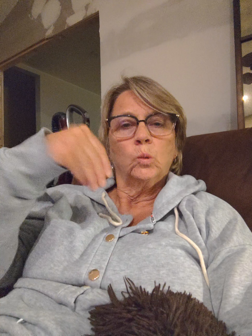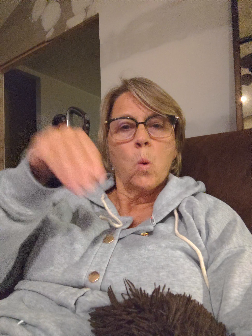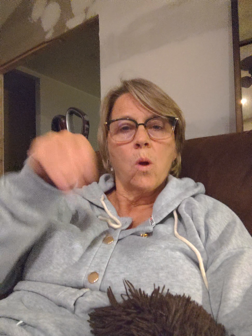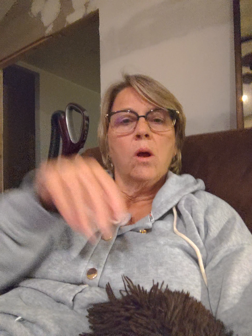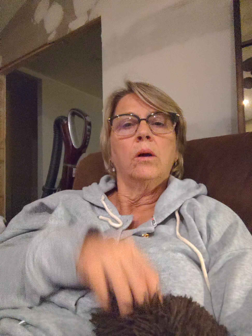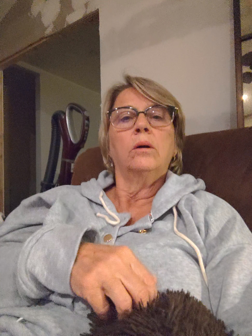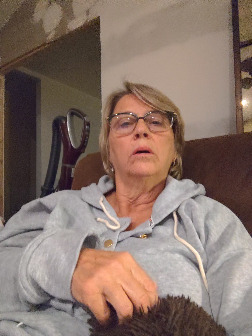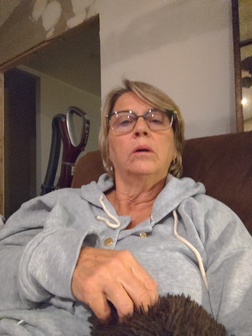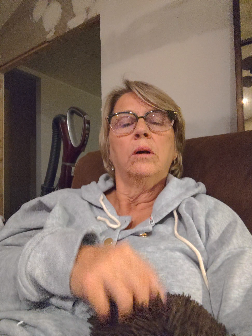store